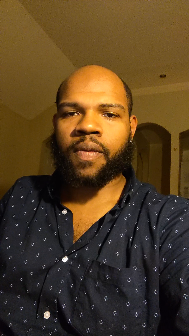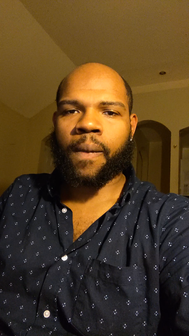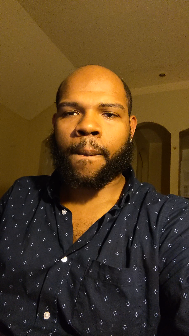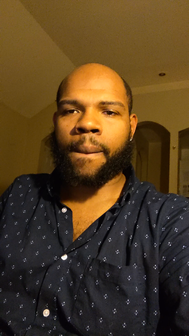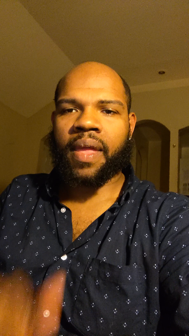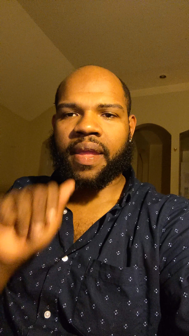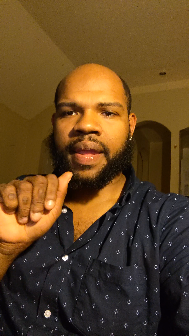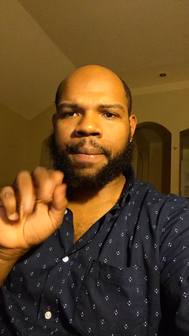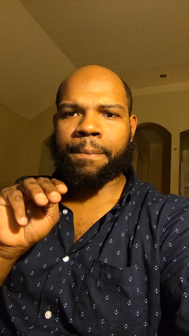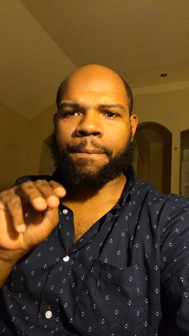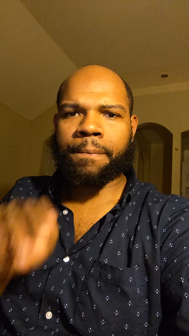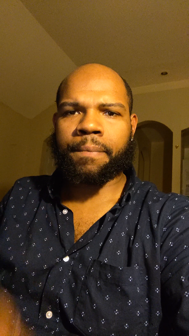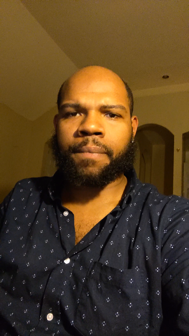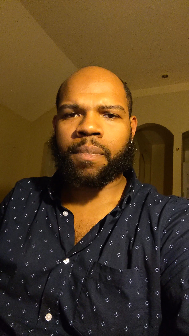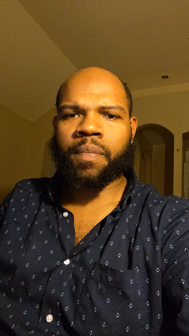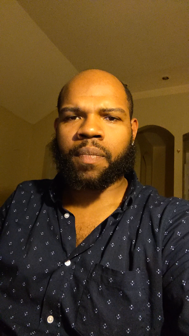am